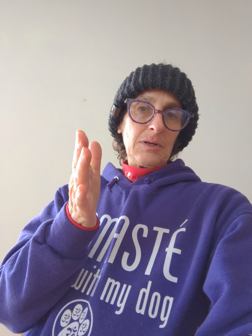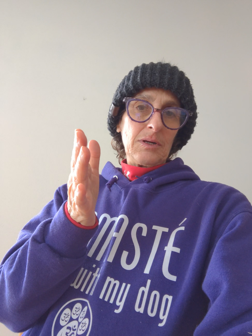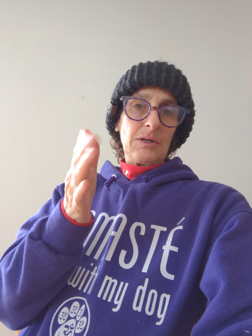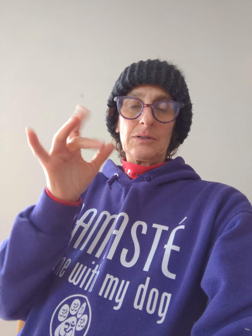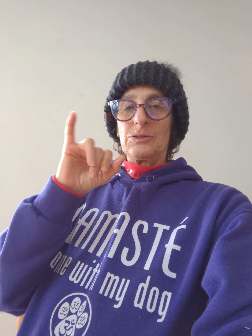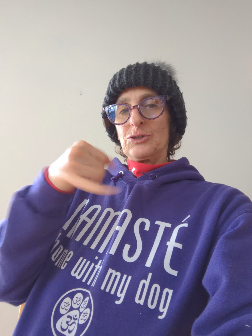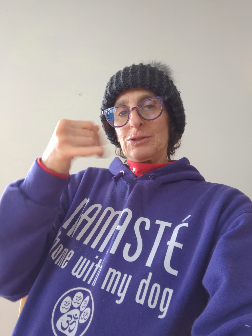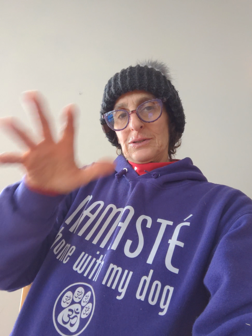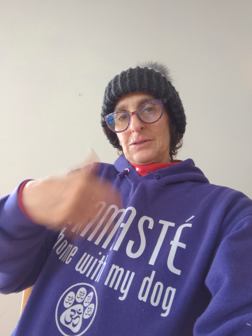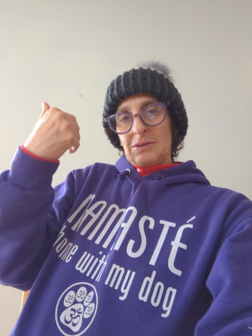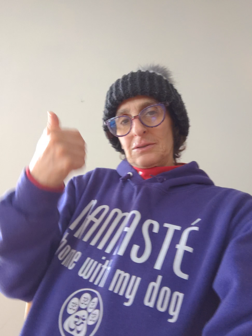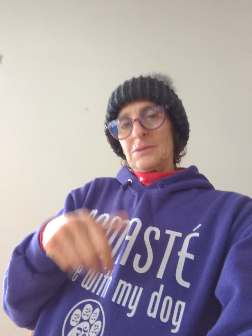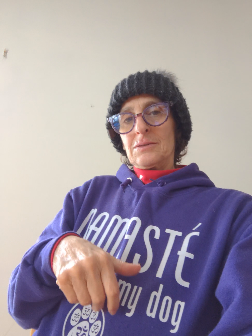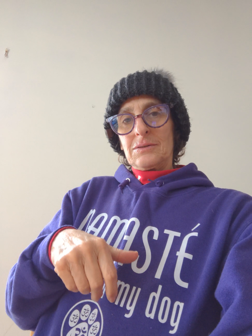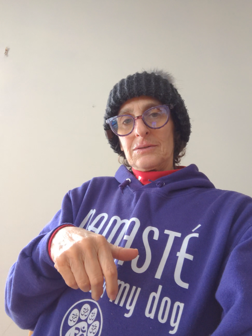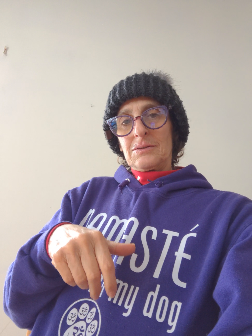jeans